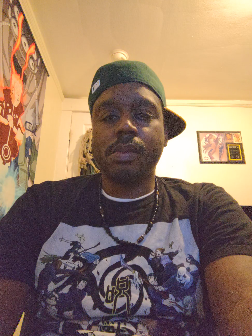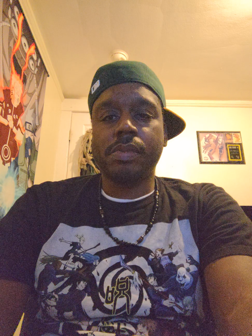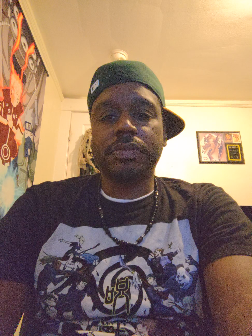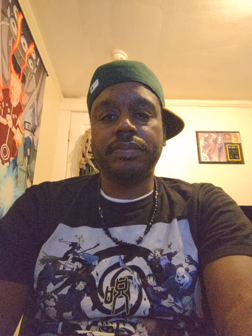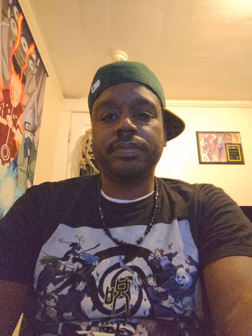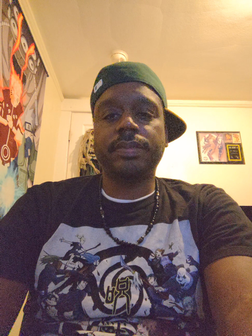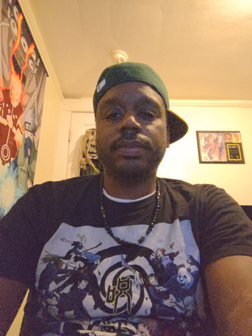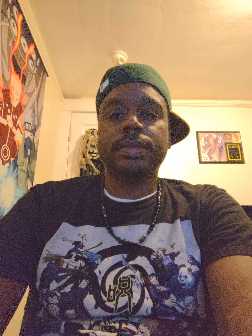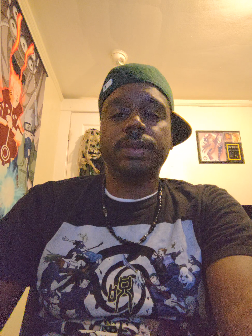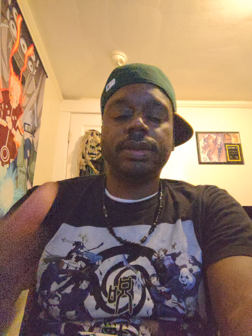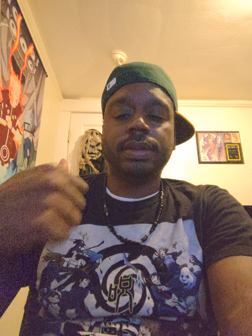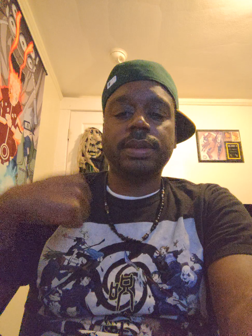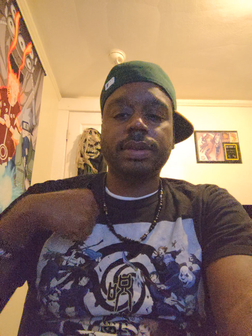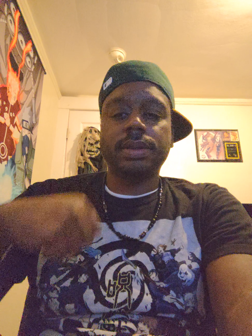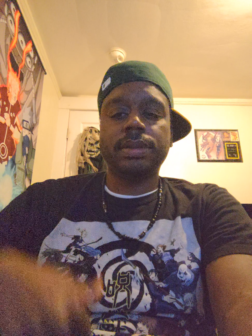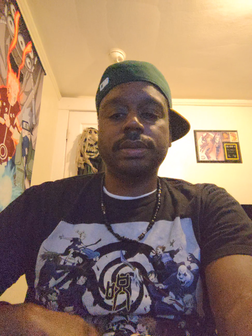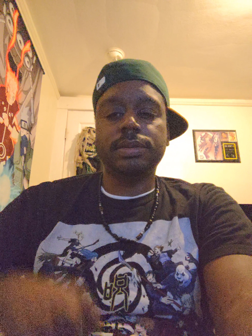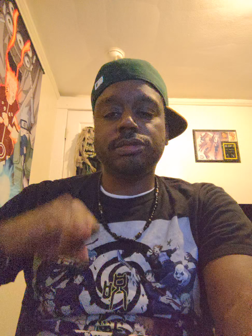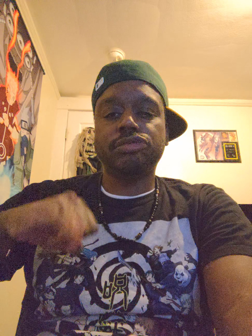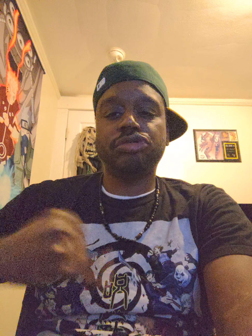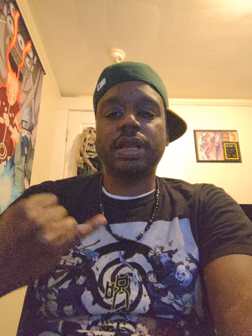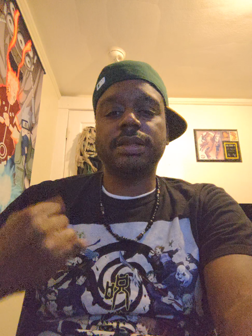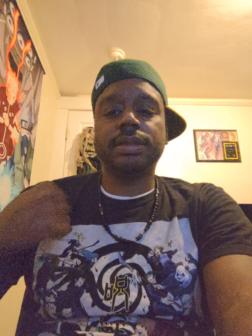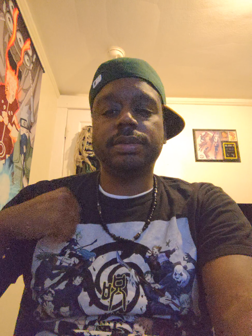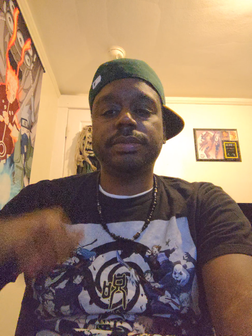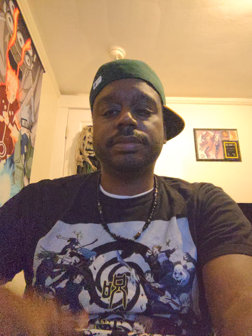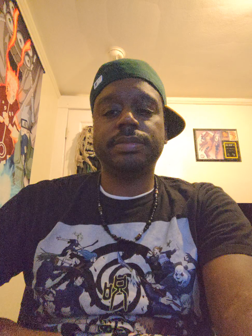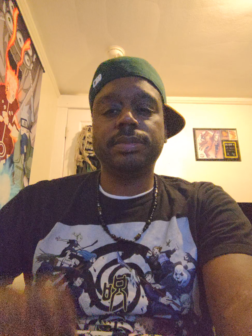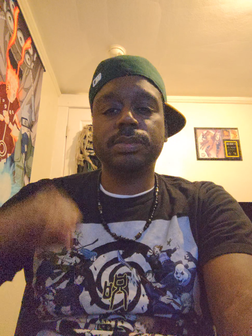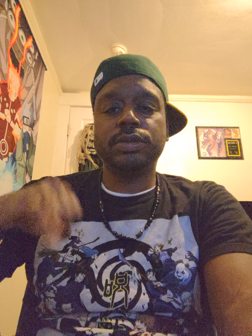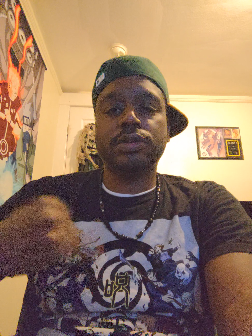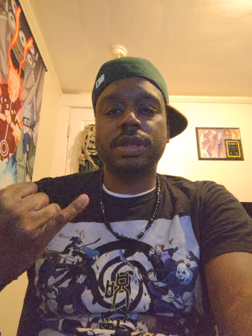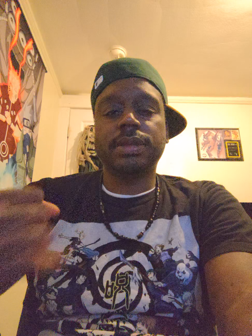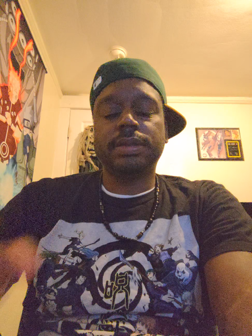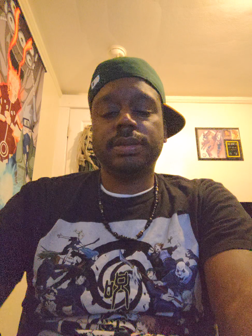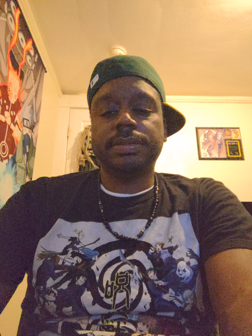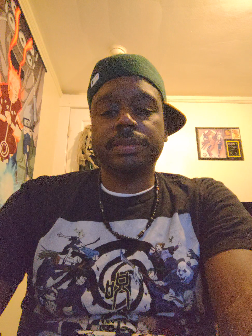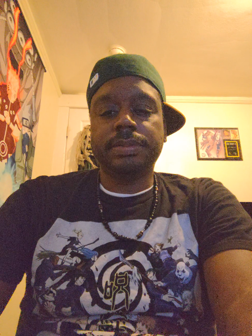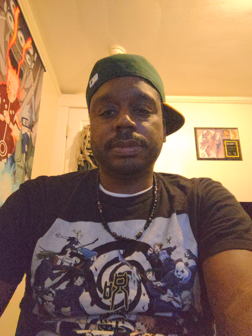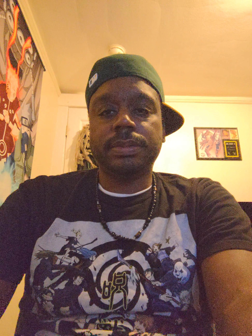jacket